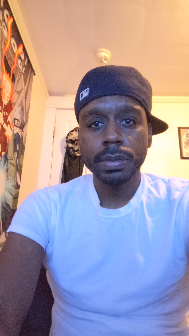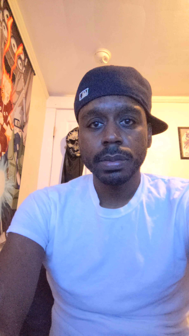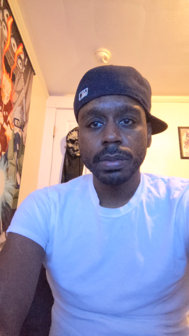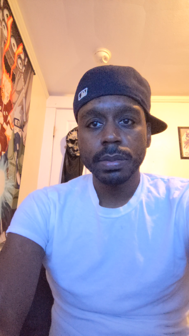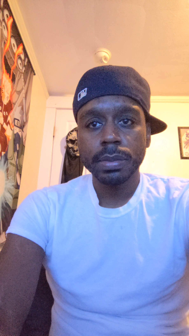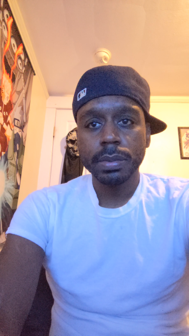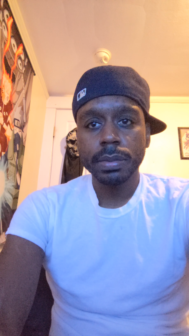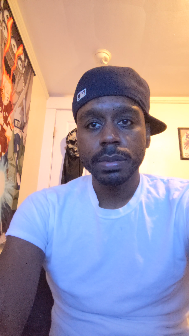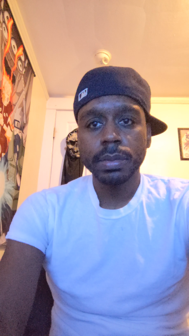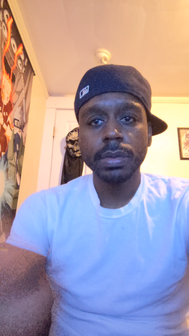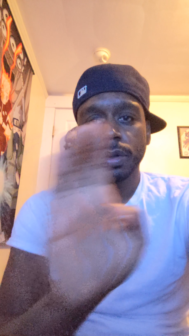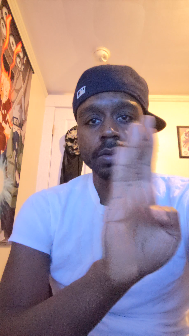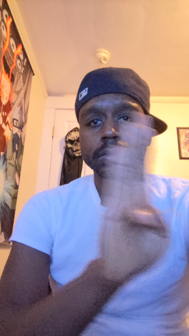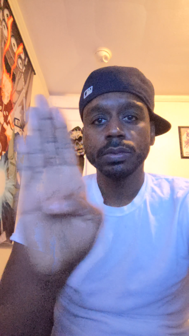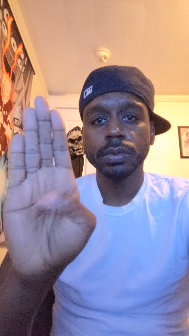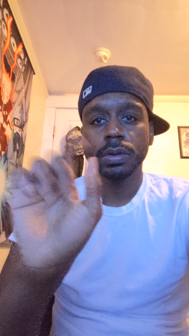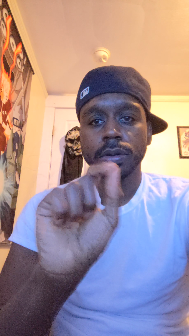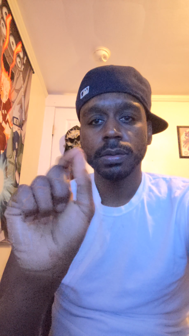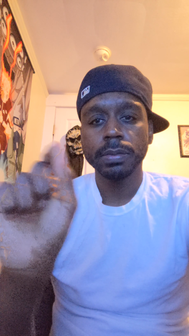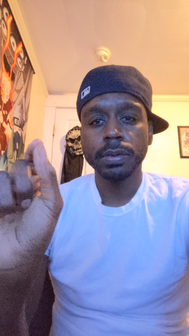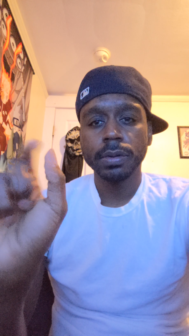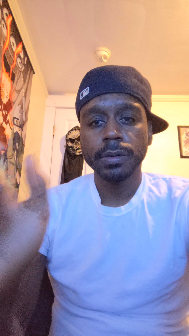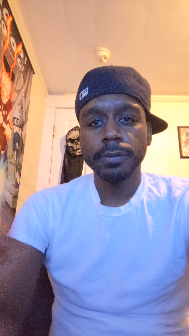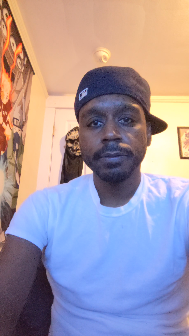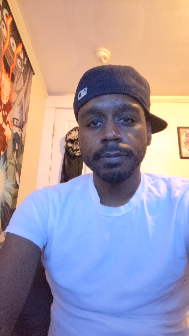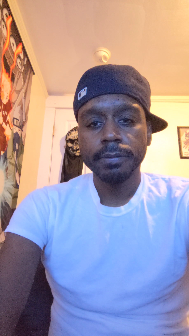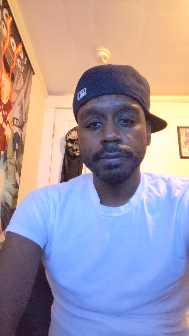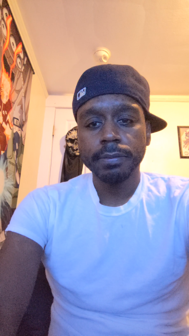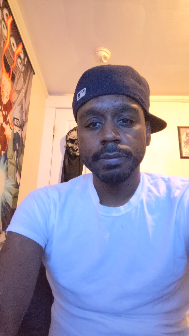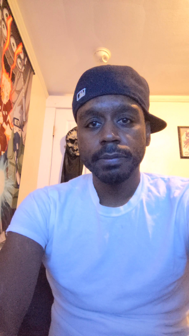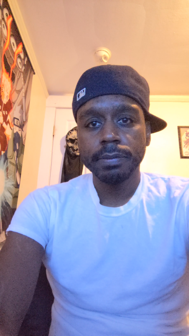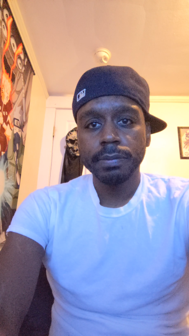chalk